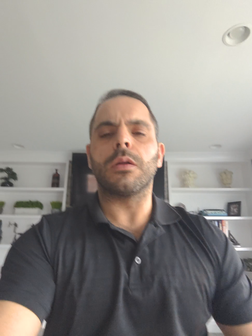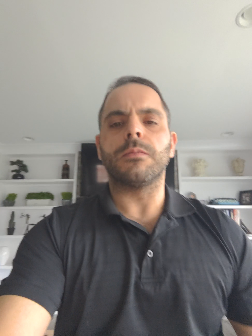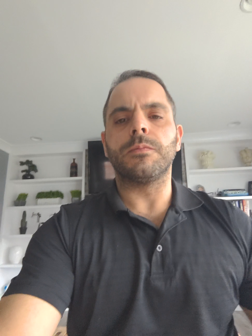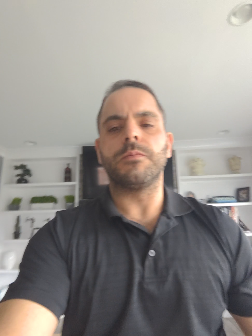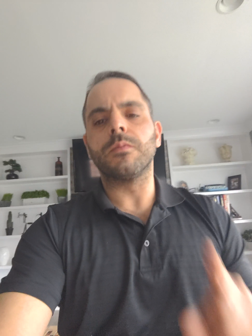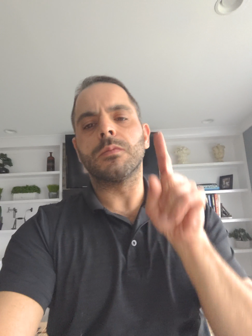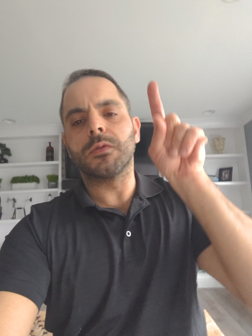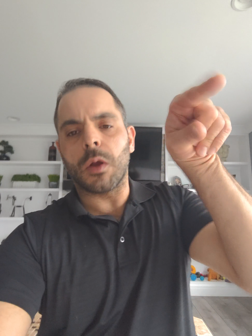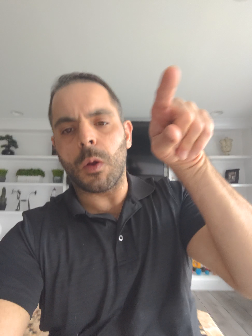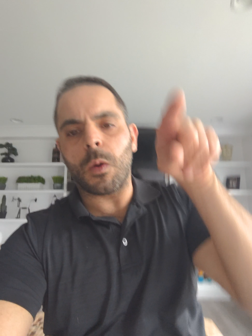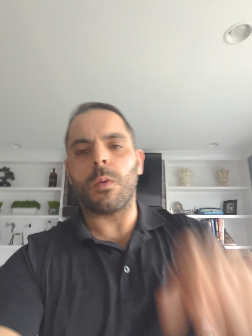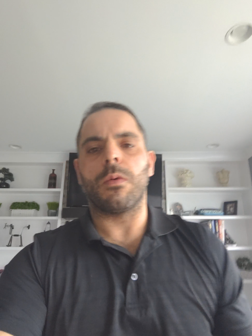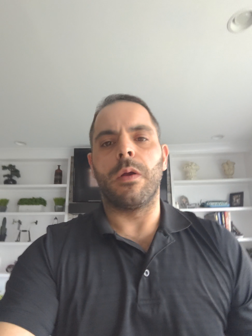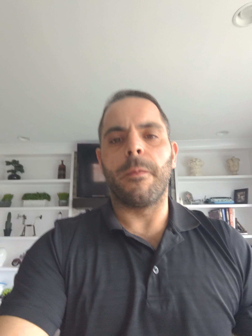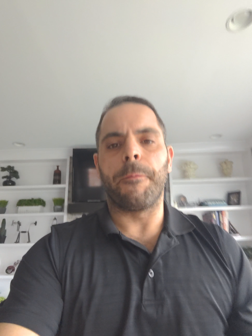go